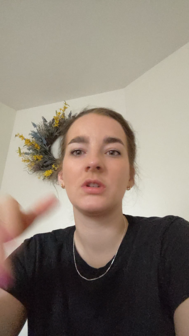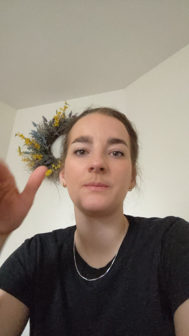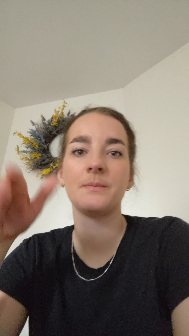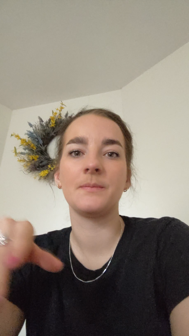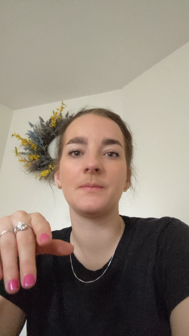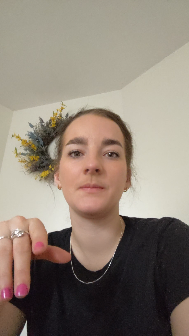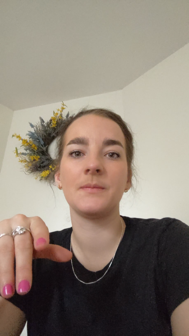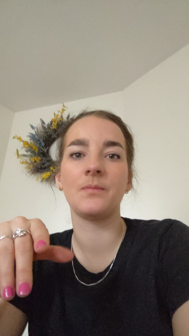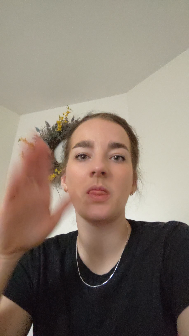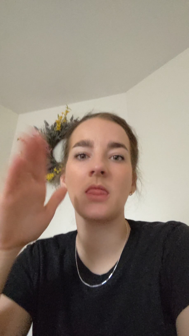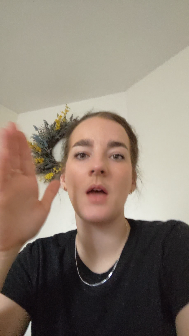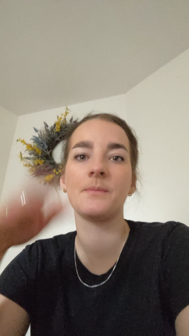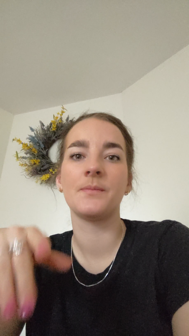clap